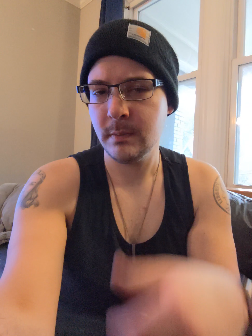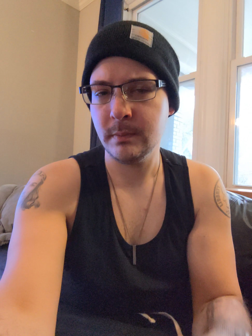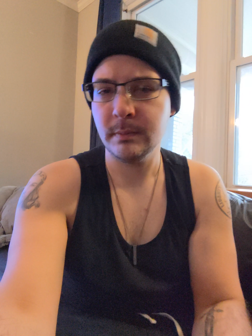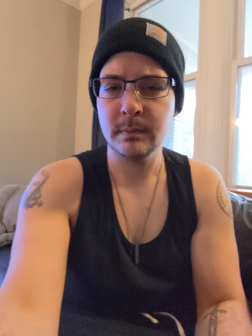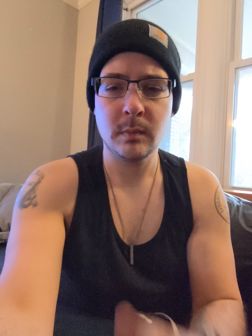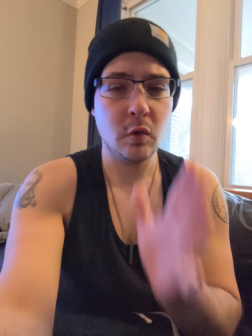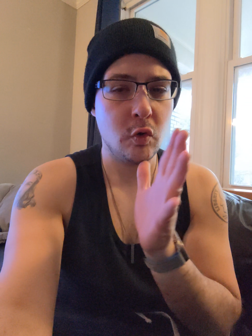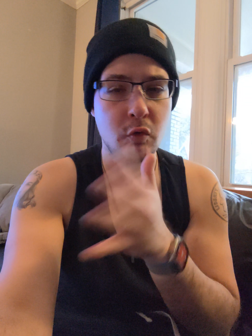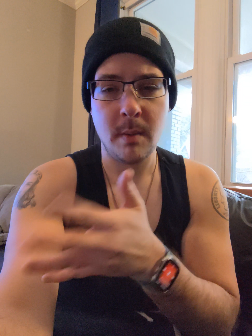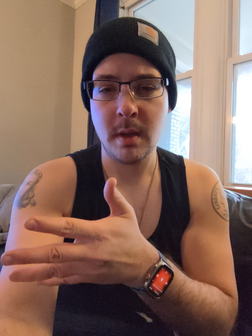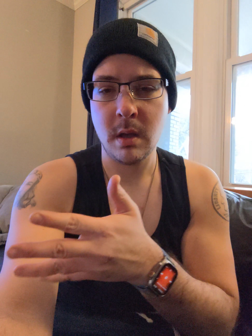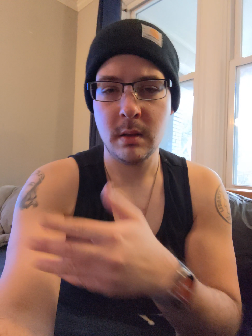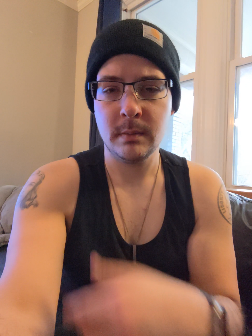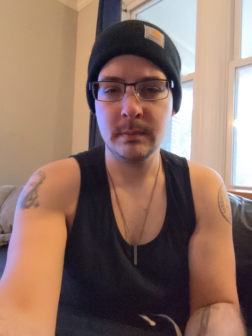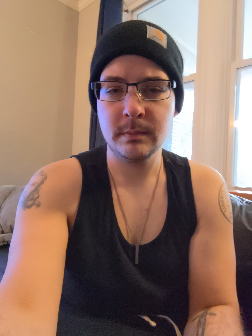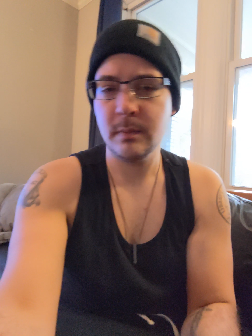grandma